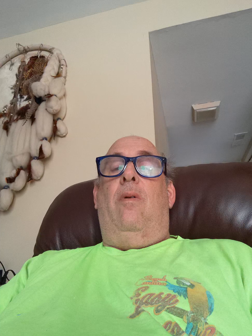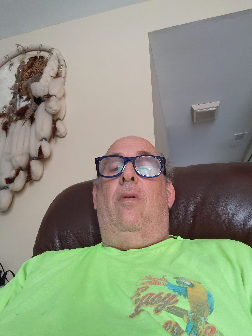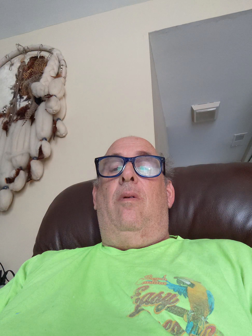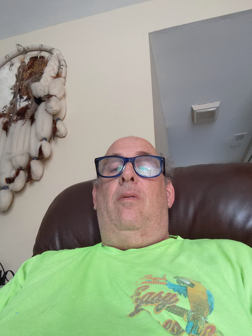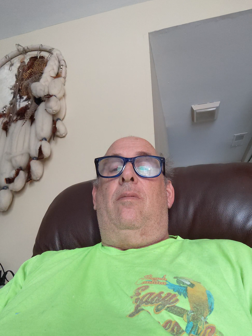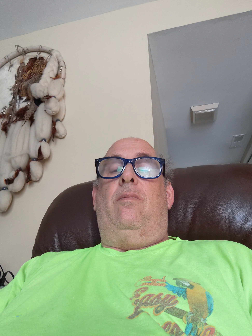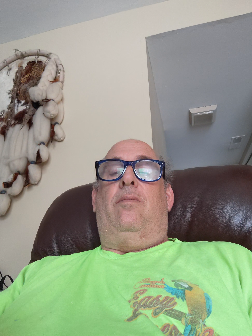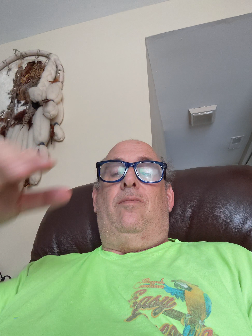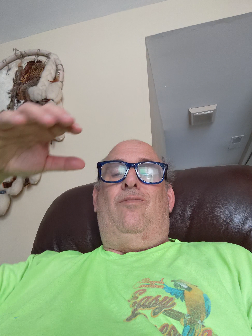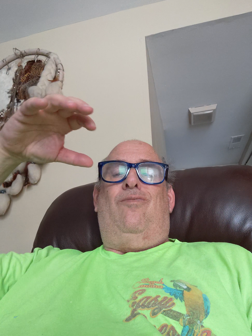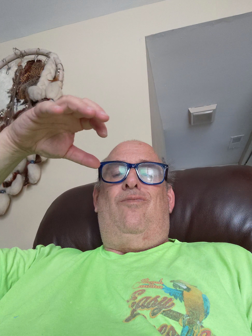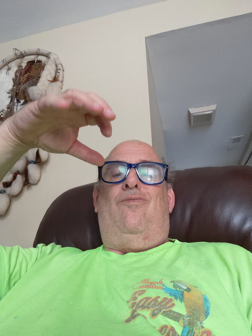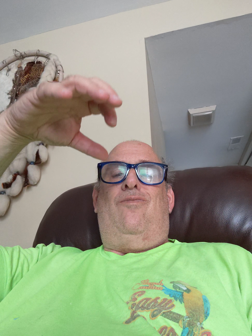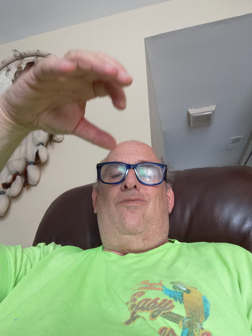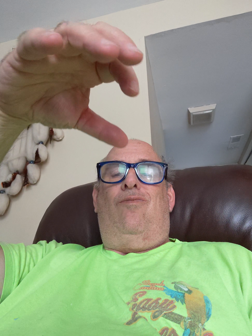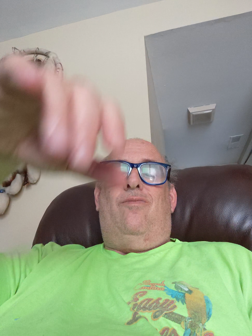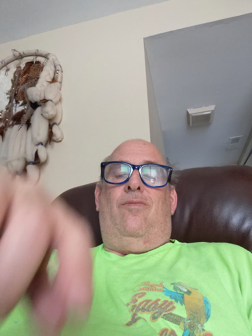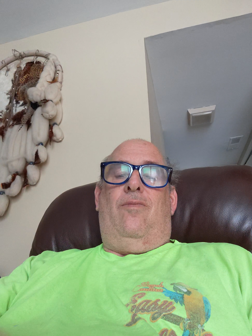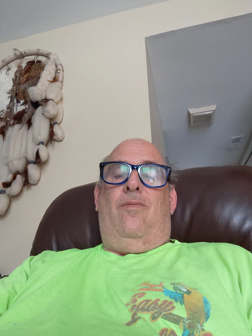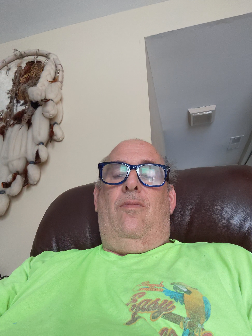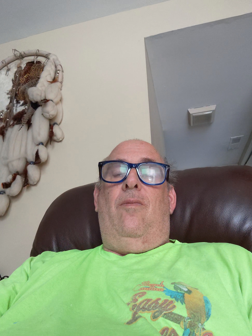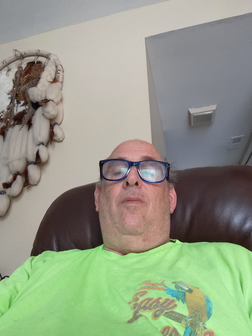helicopter